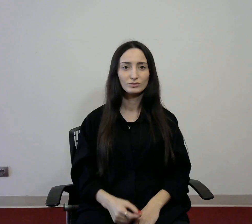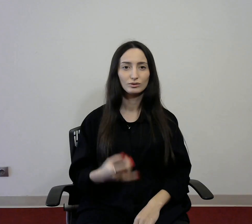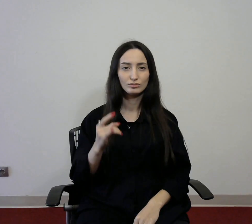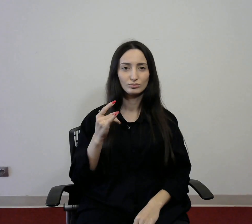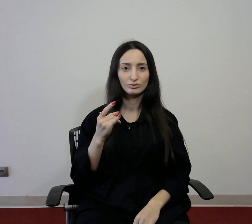uşaq